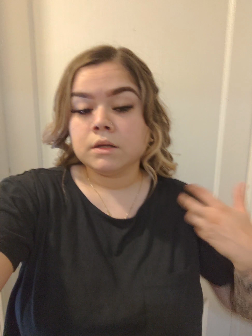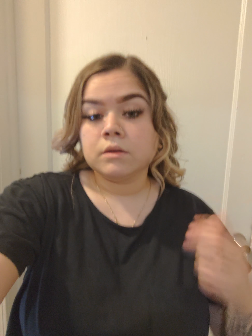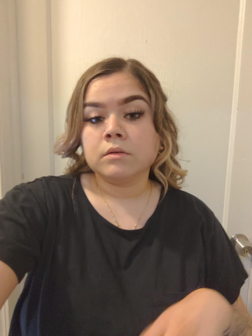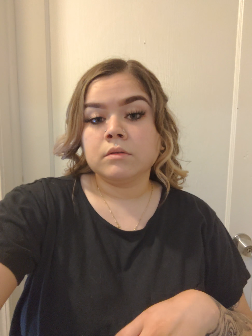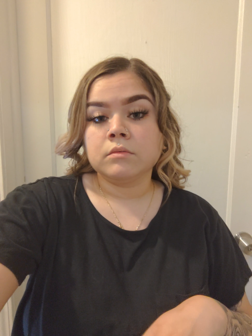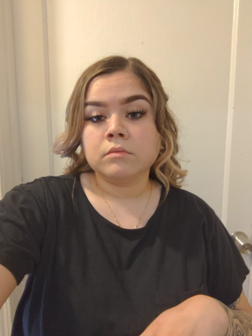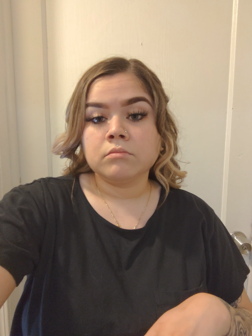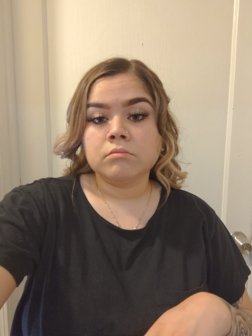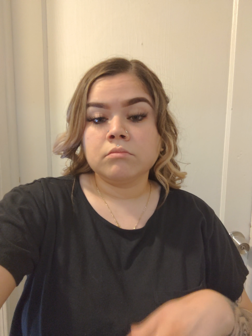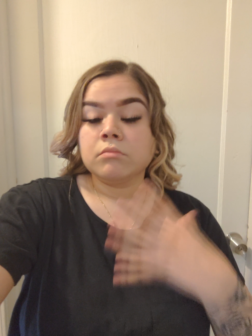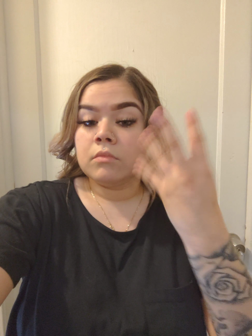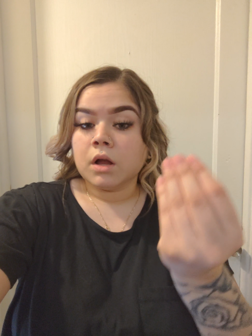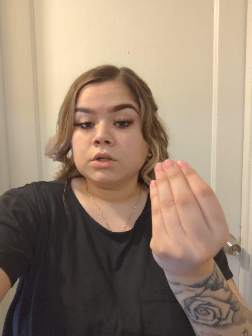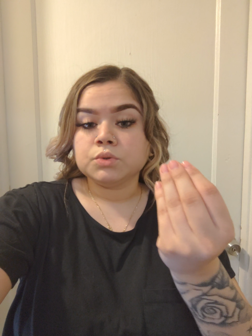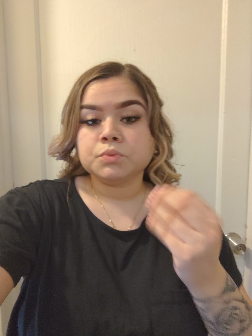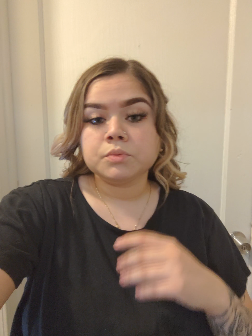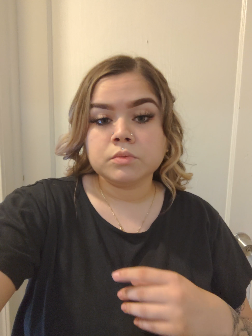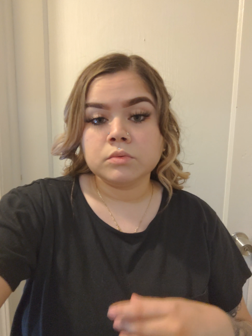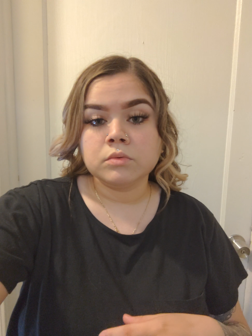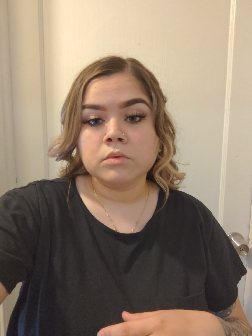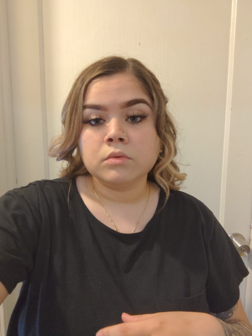got to